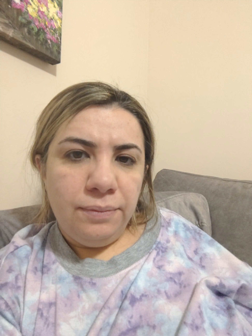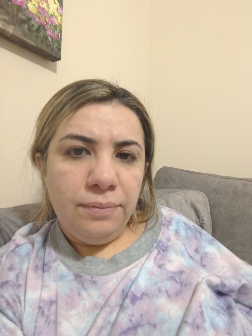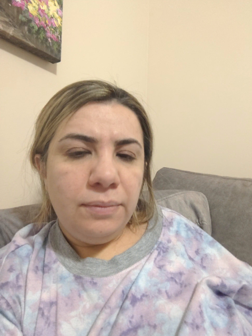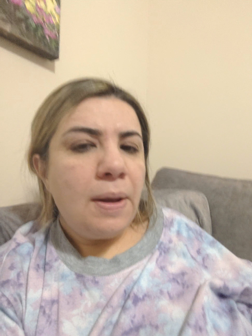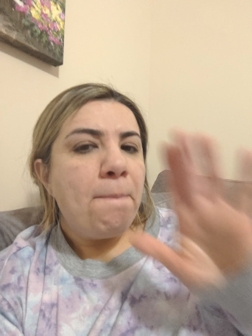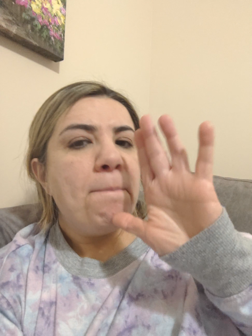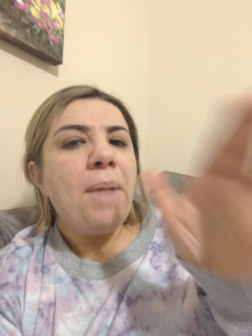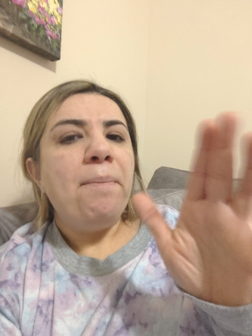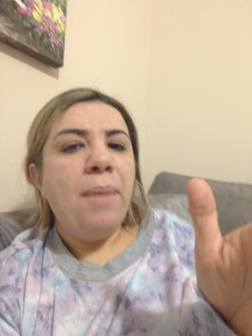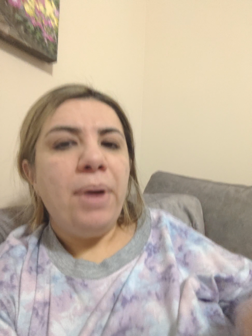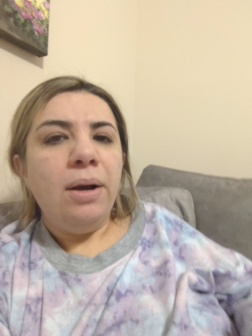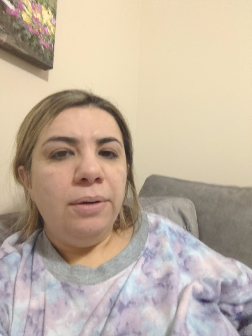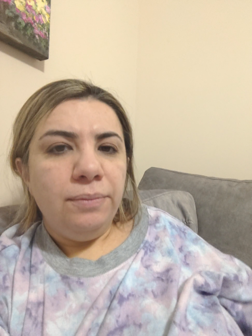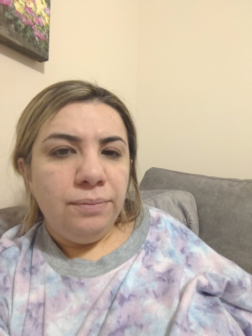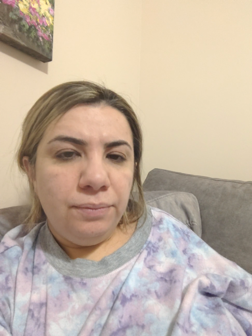grandma